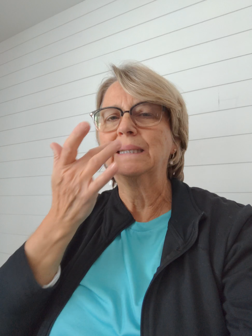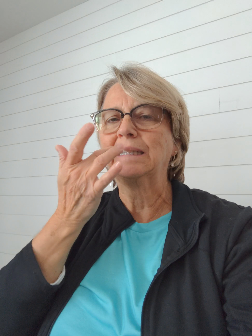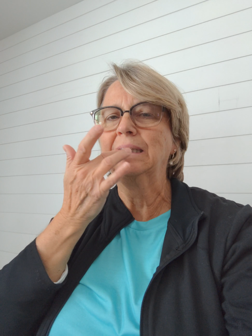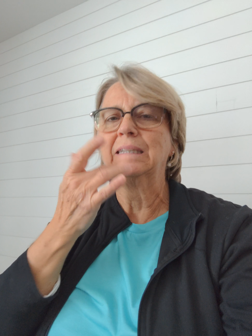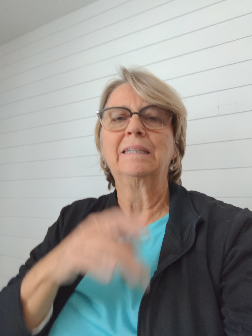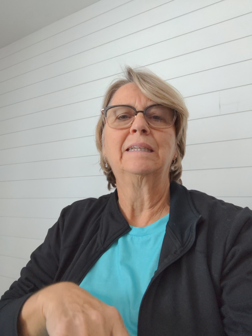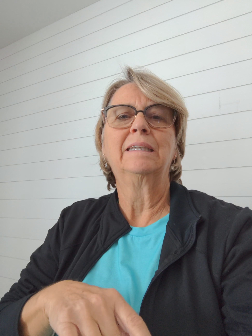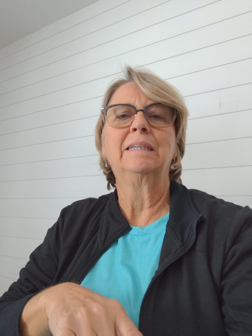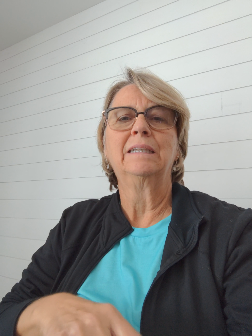taste